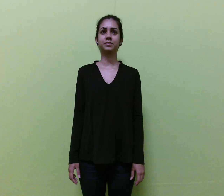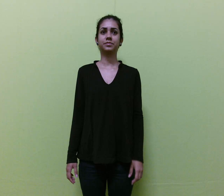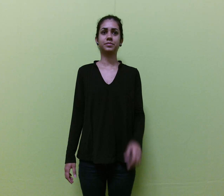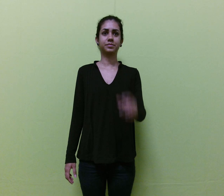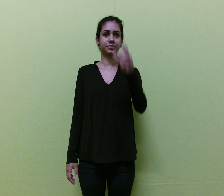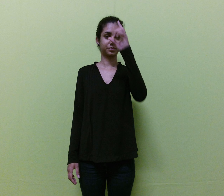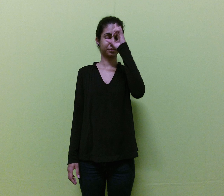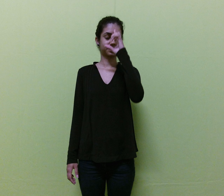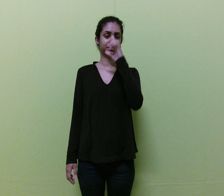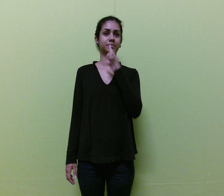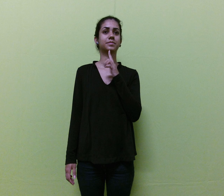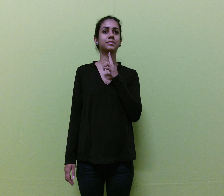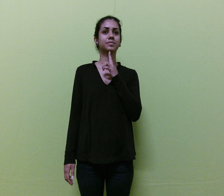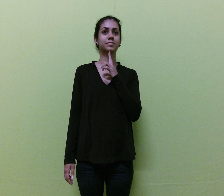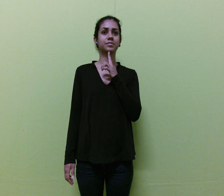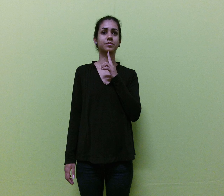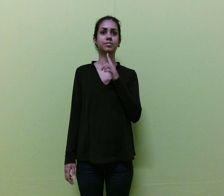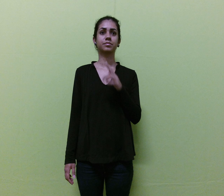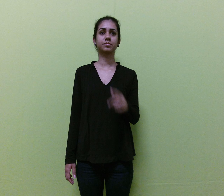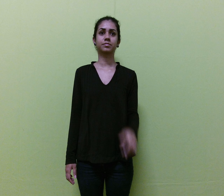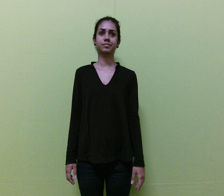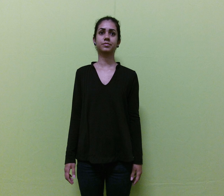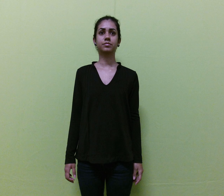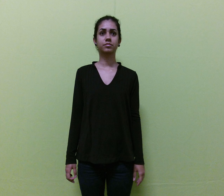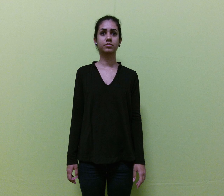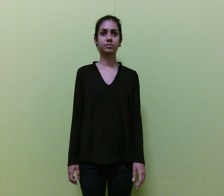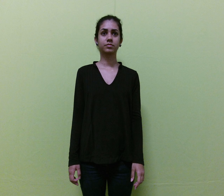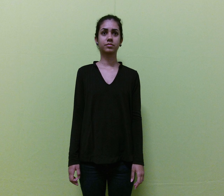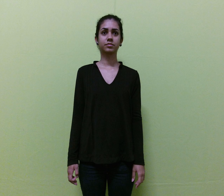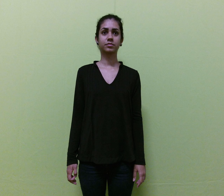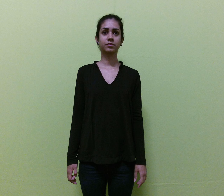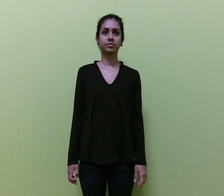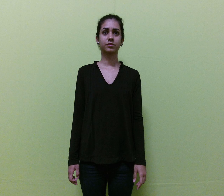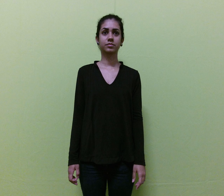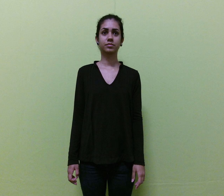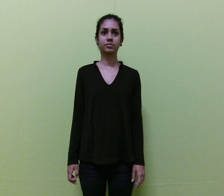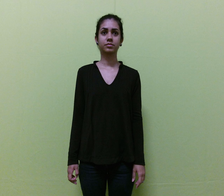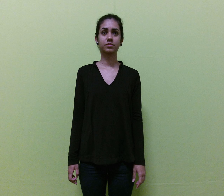amarelo